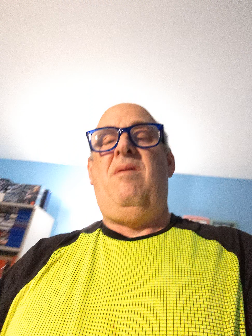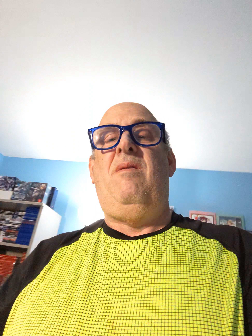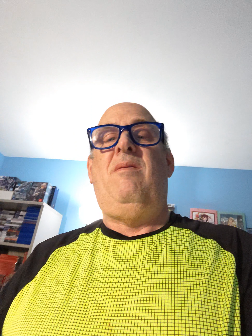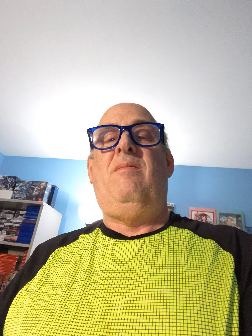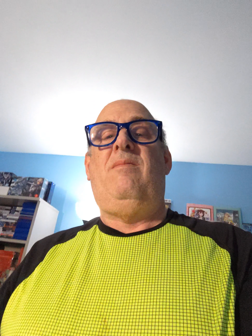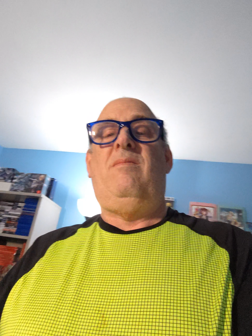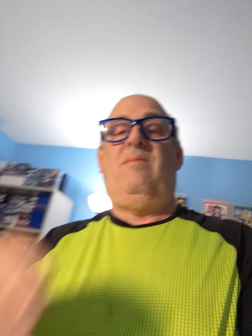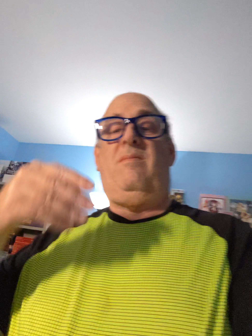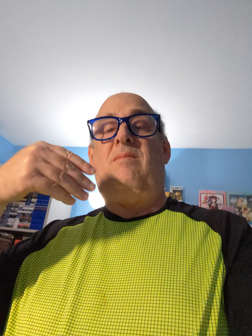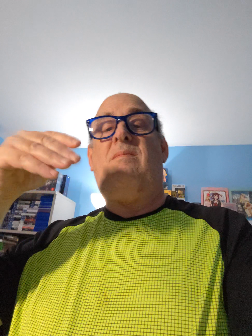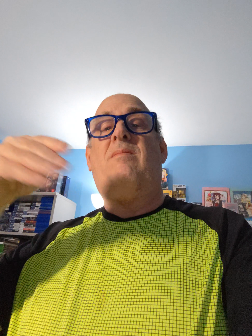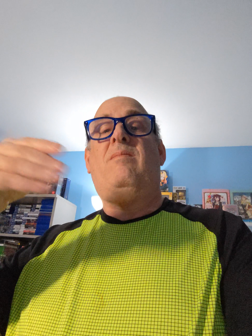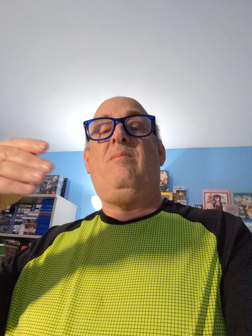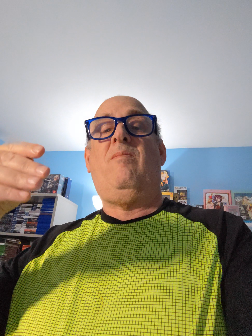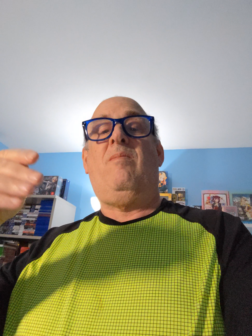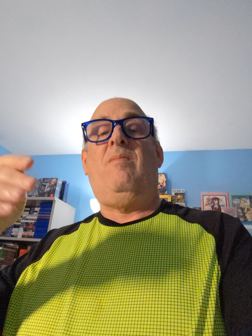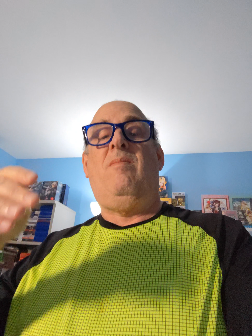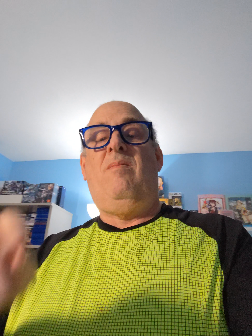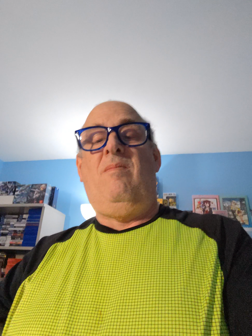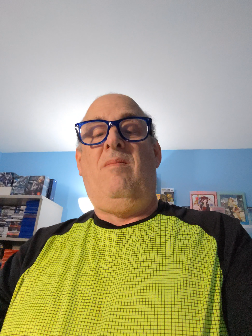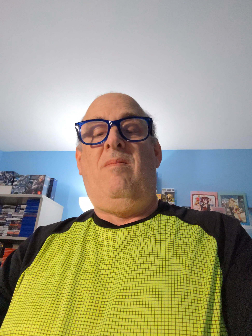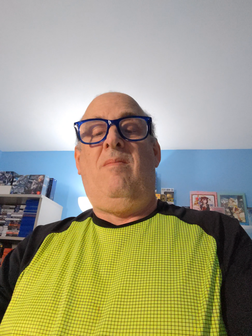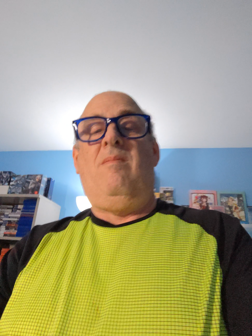store